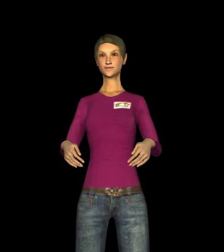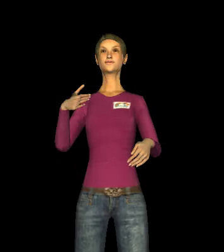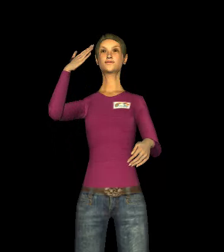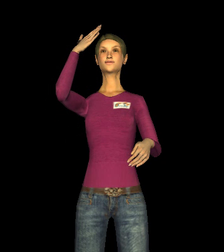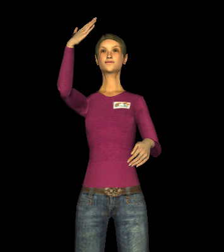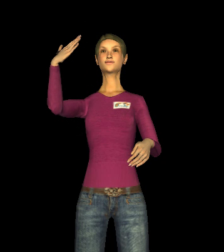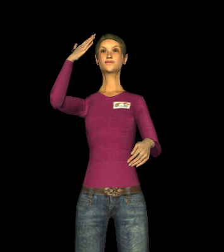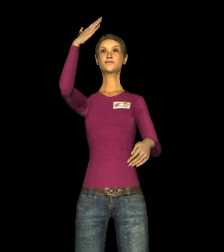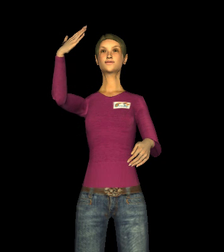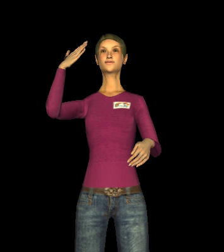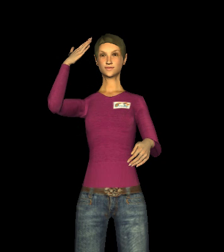حيوان